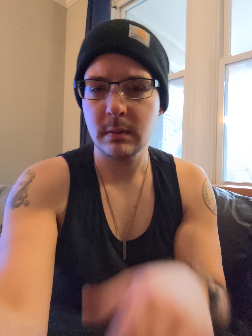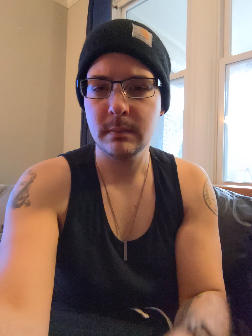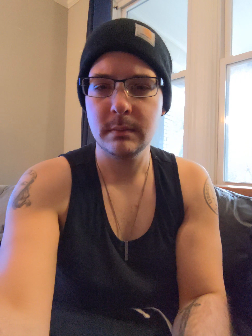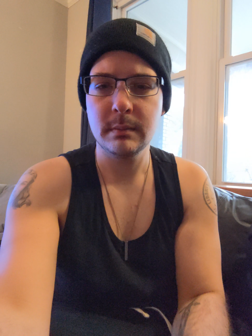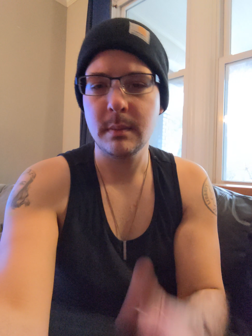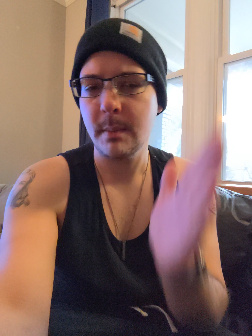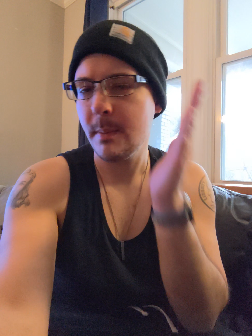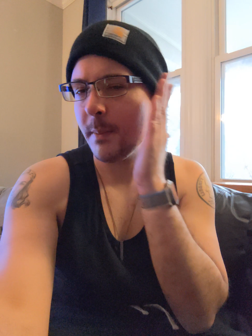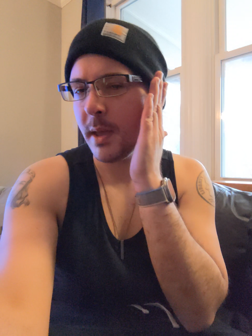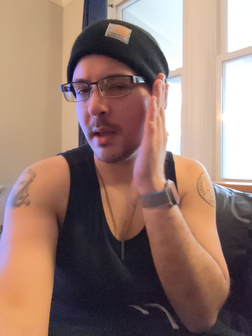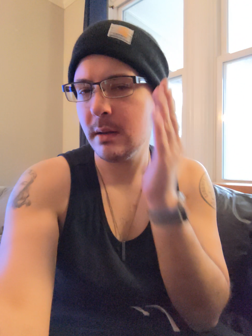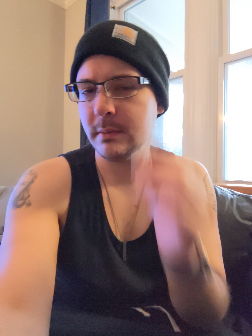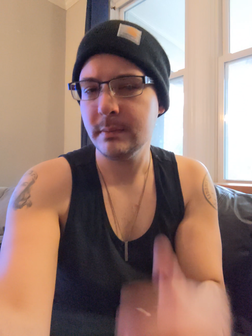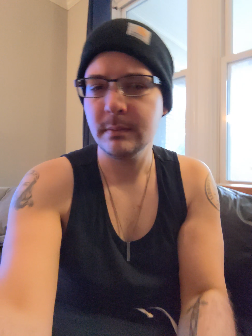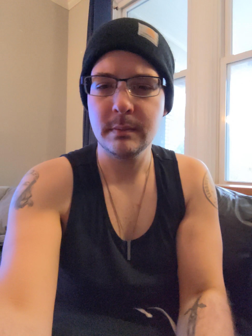bed